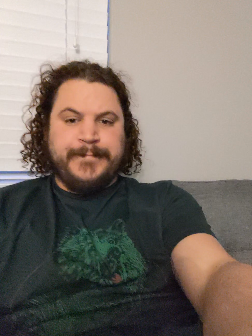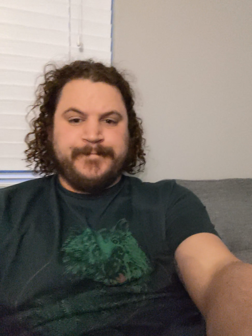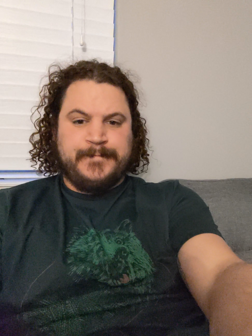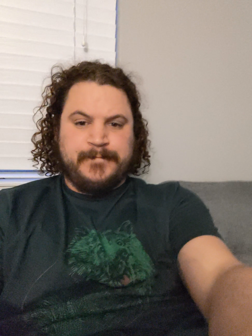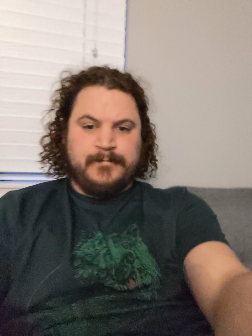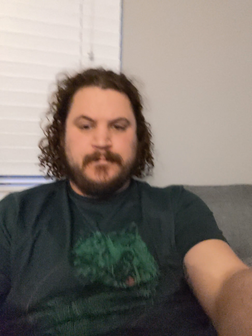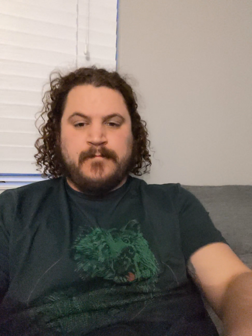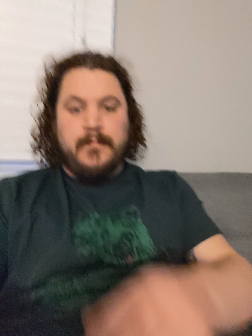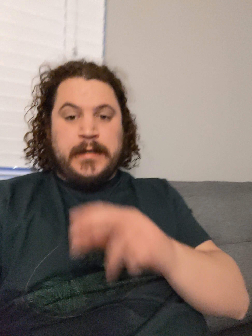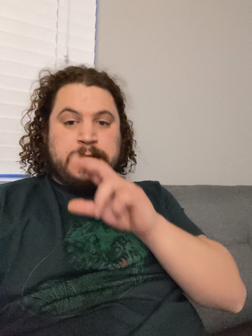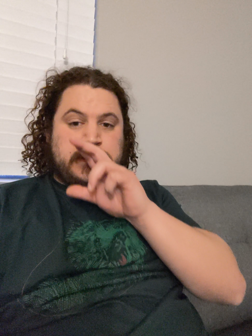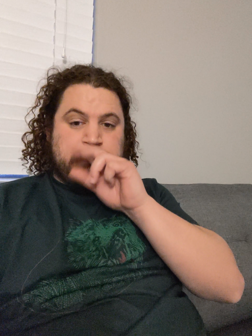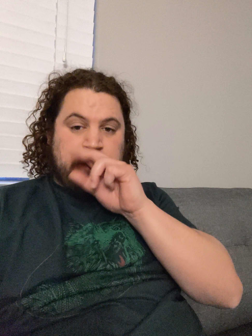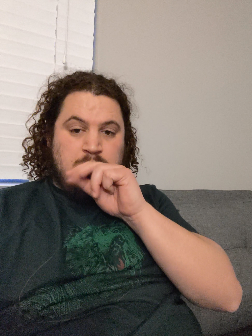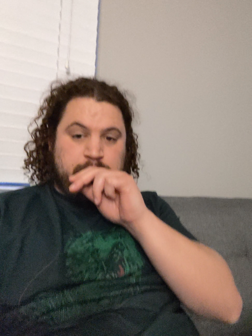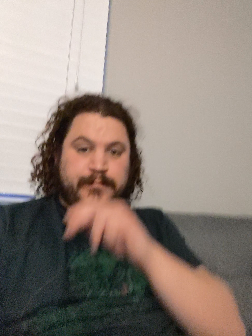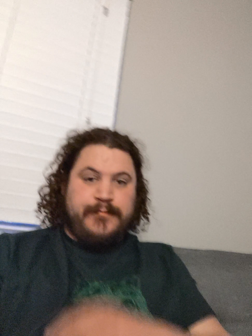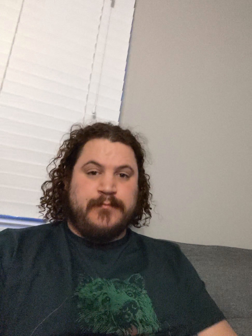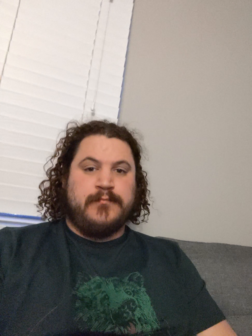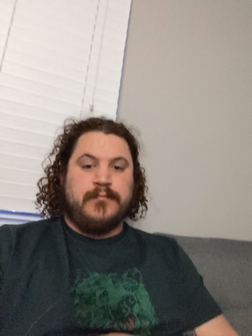duck